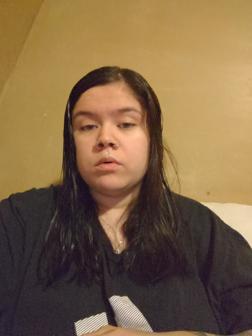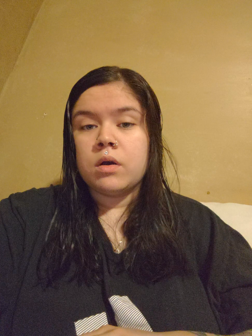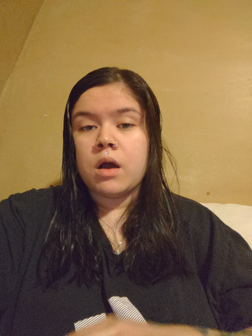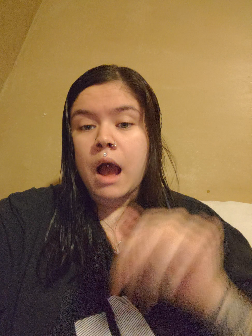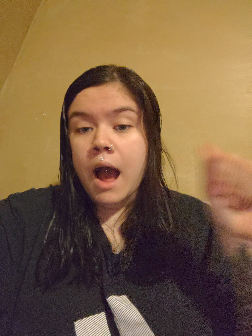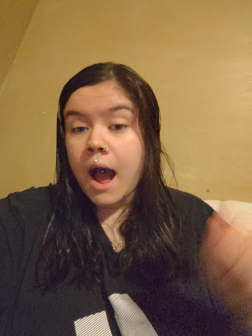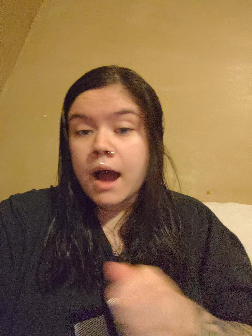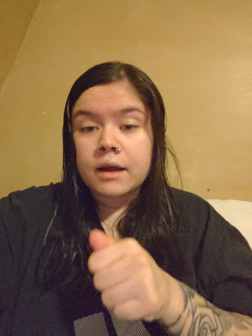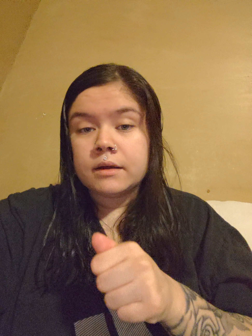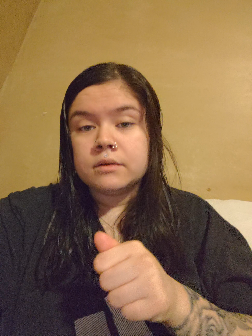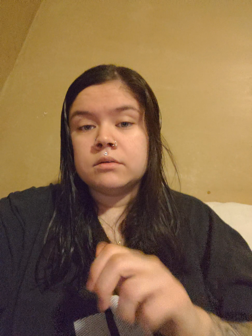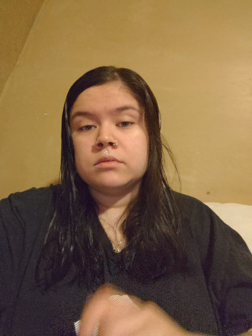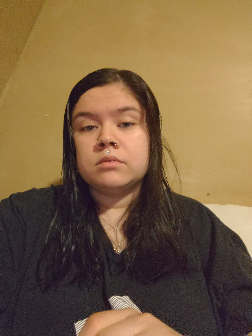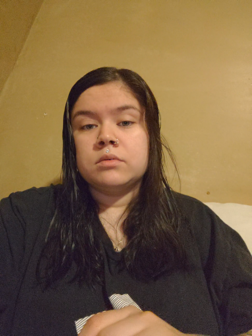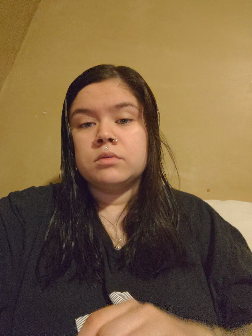hide